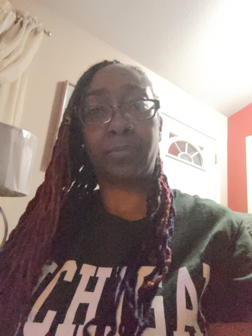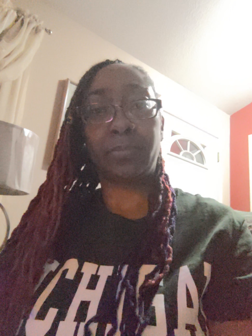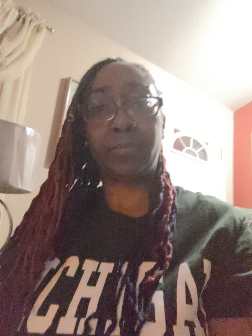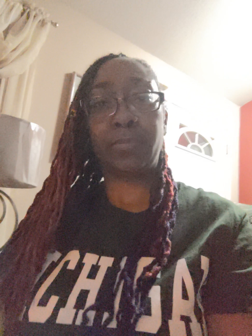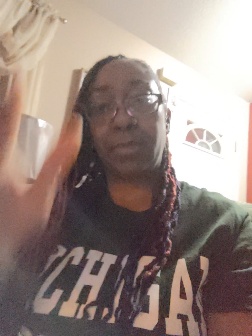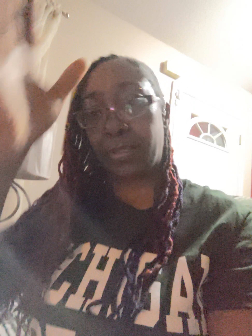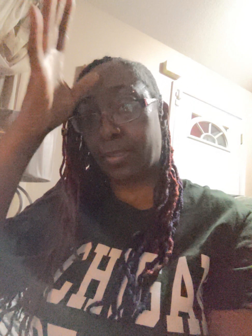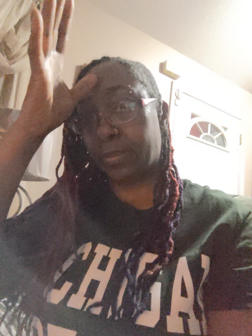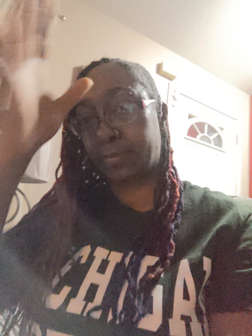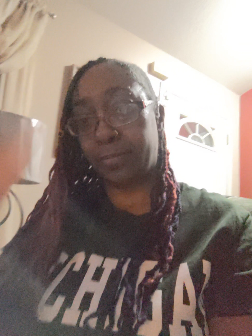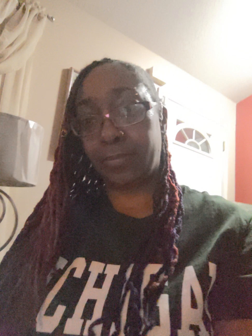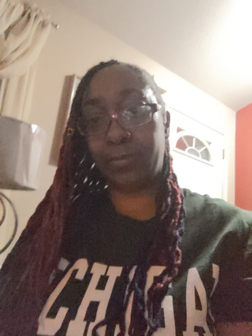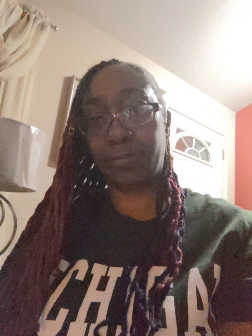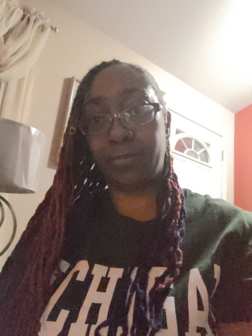dad